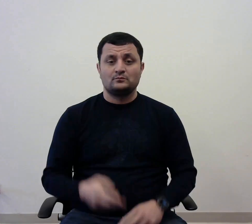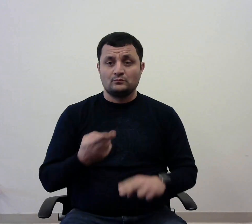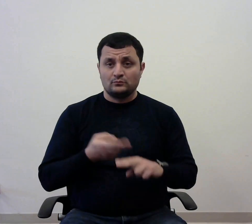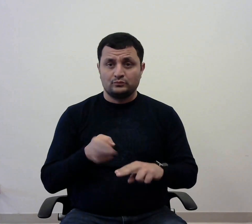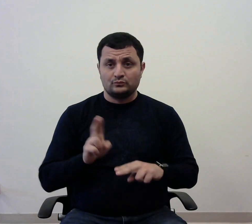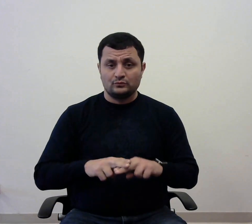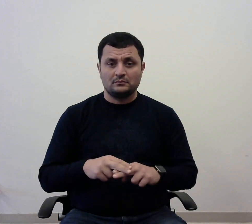bu